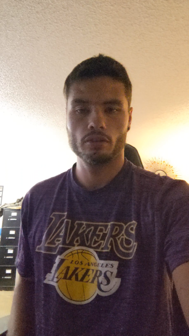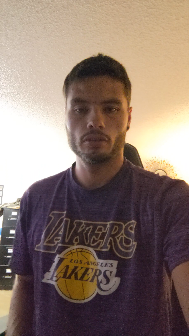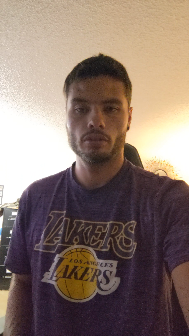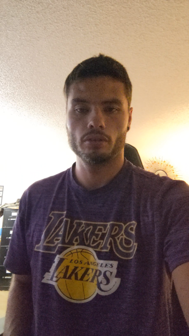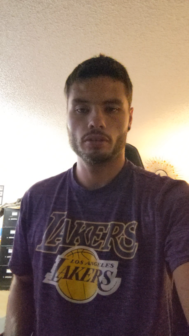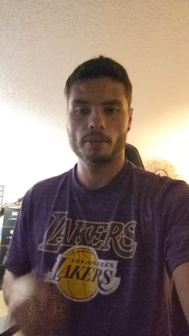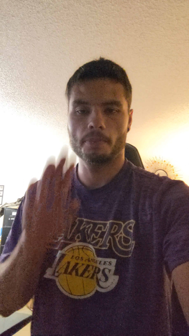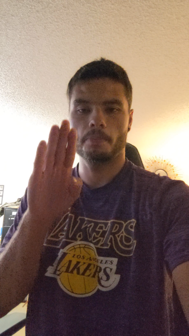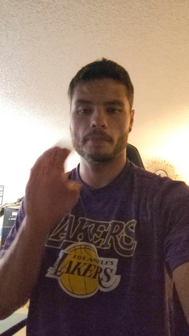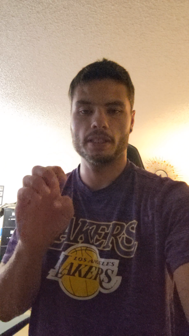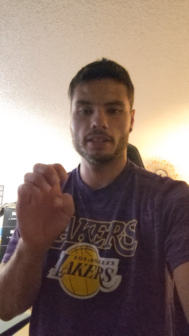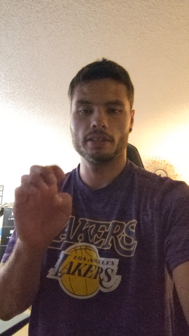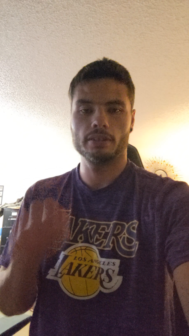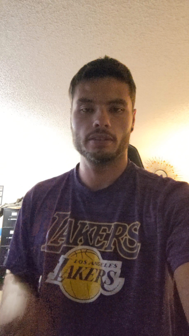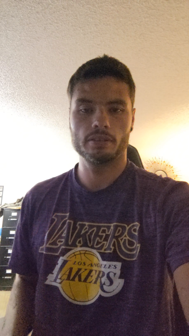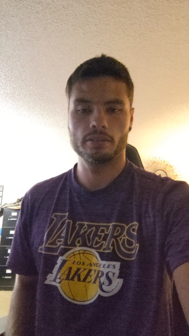be